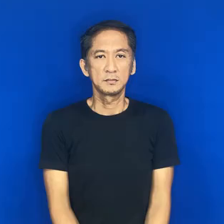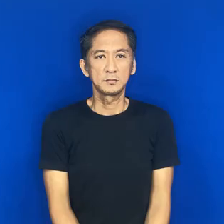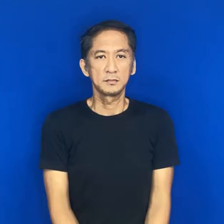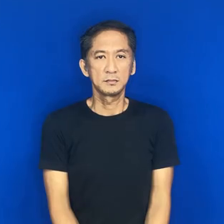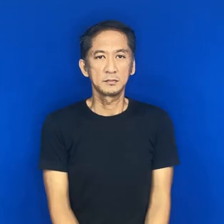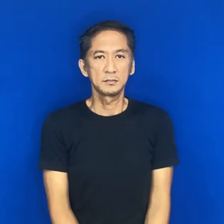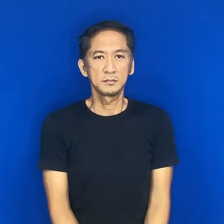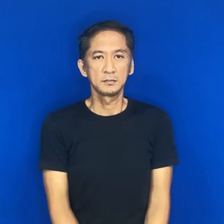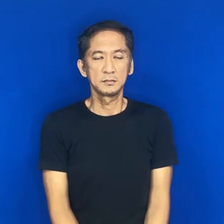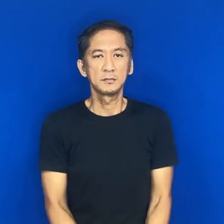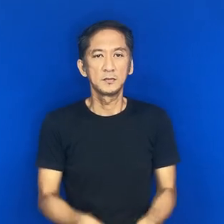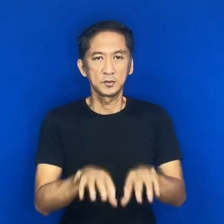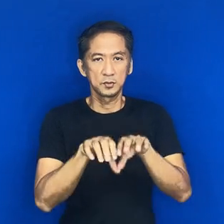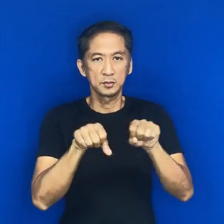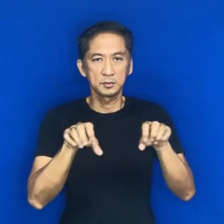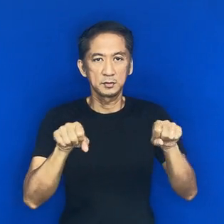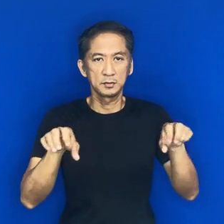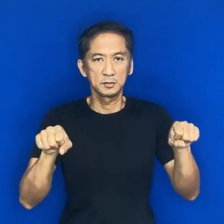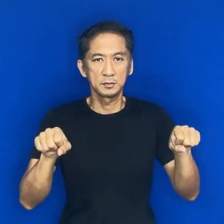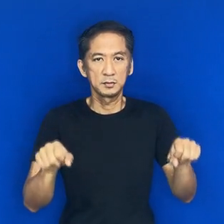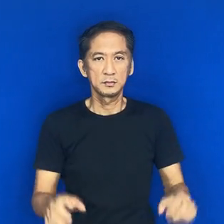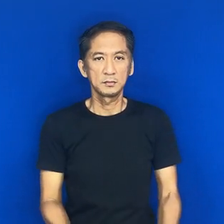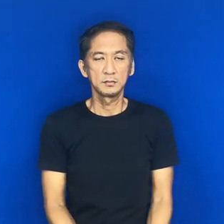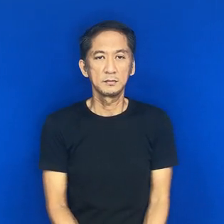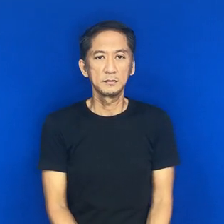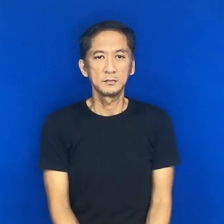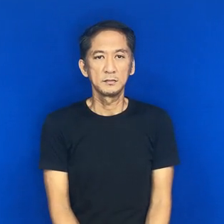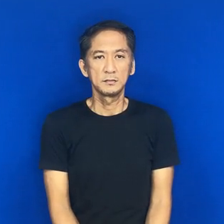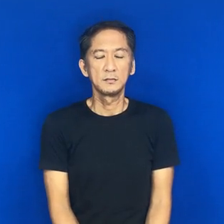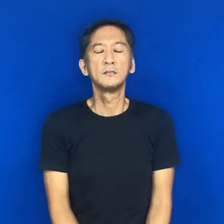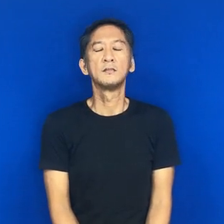longanisa